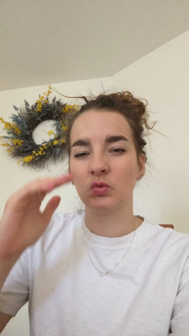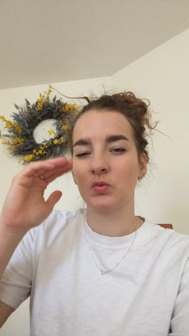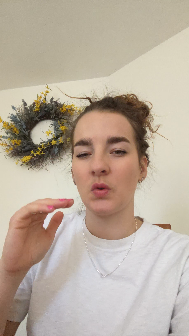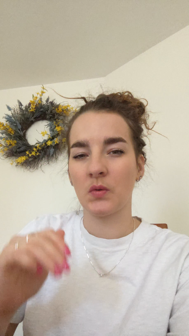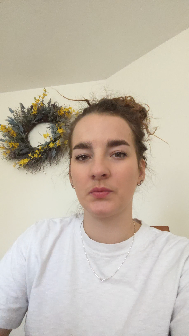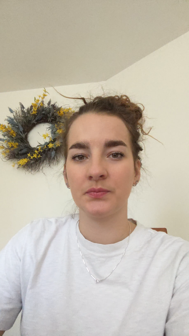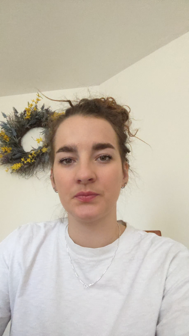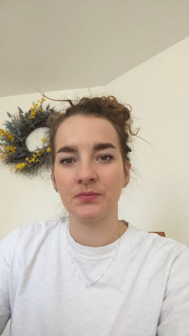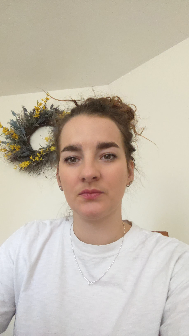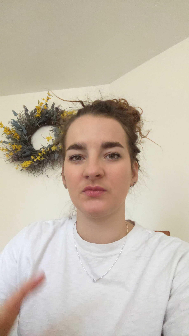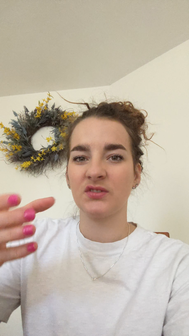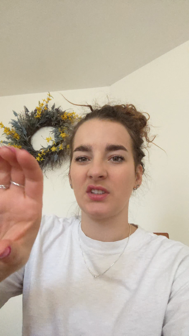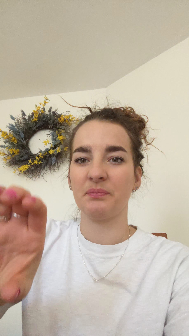dump